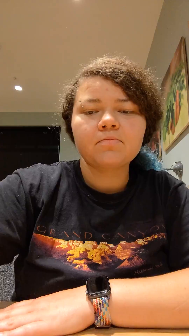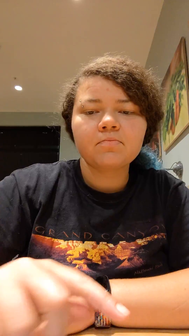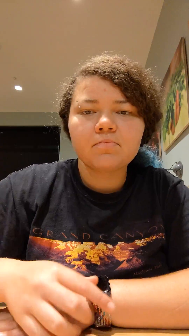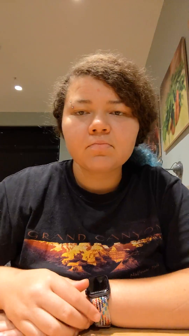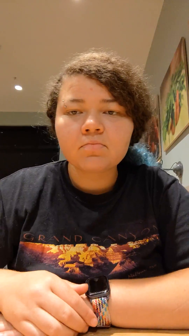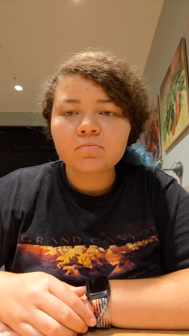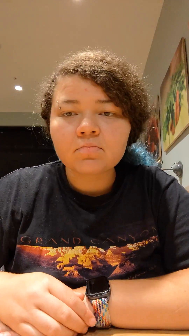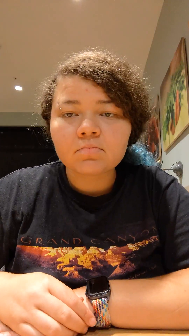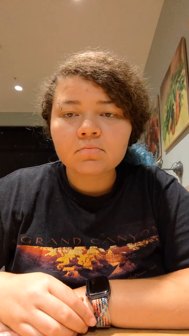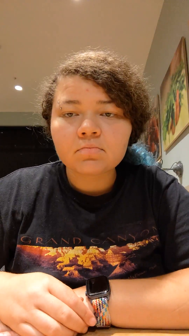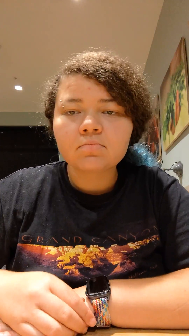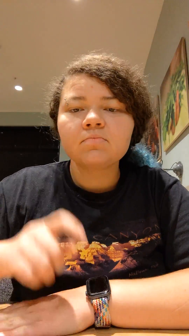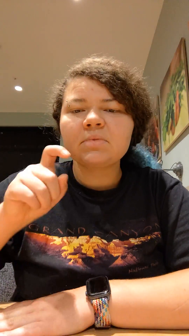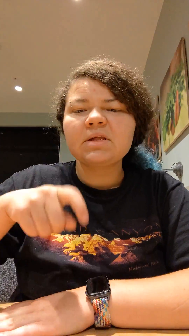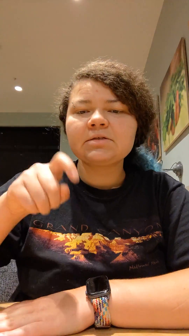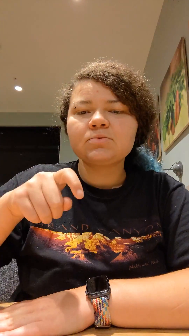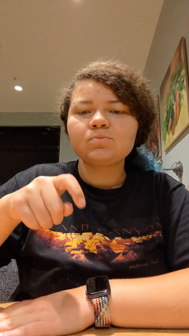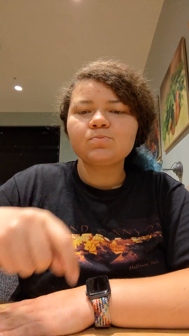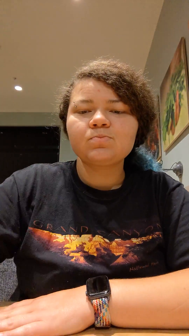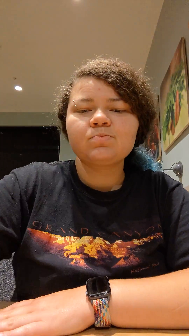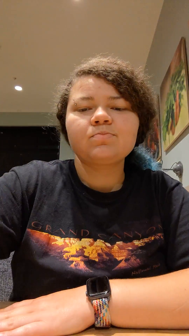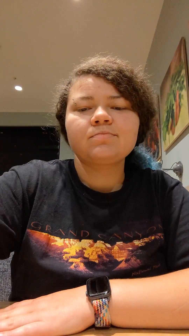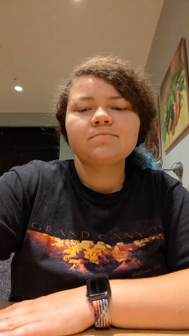need